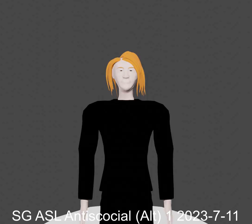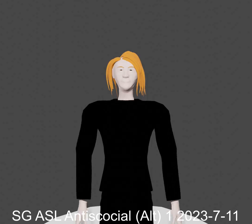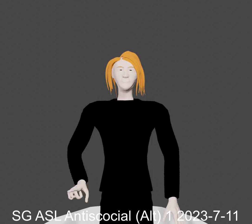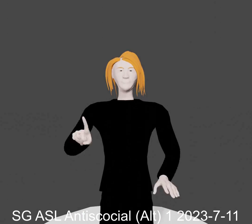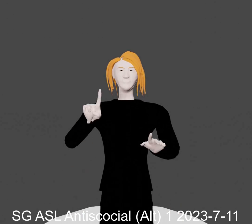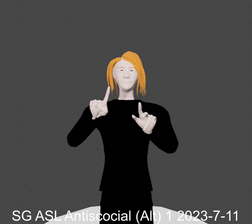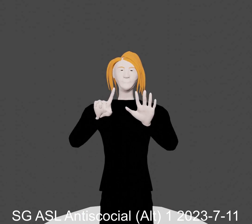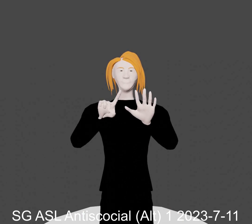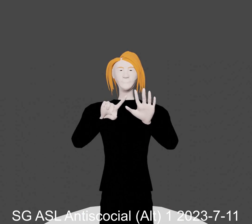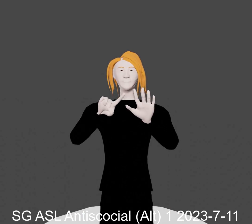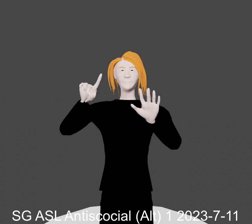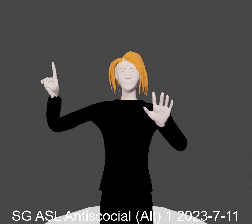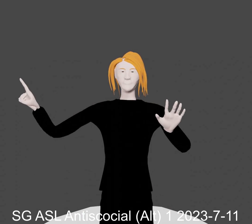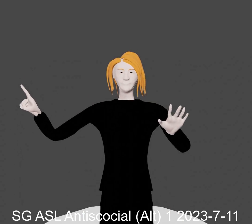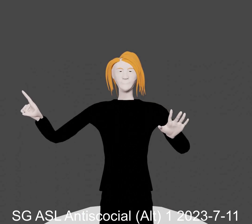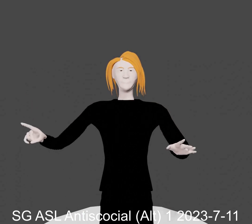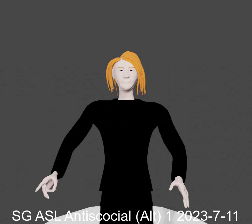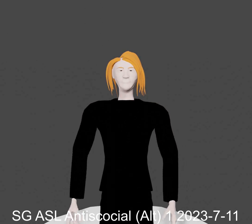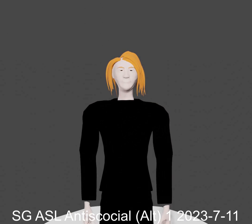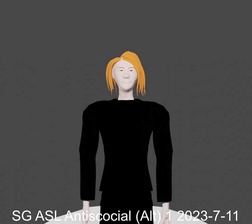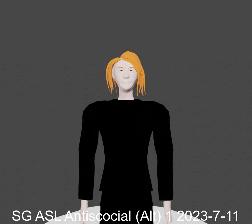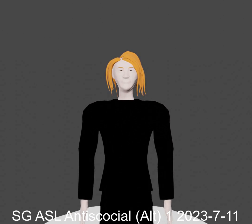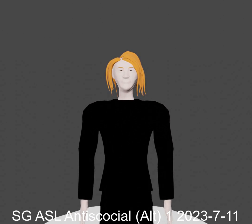Antiscocial